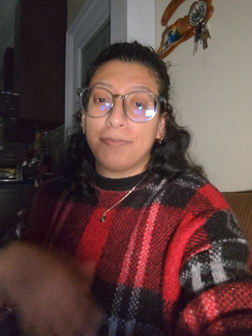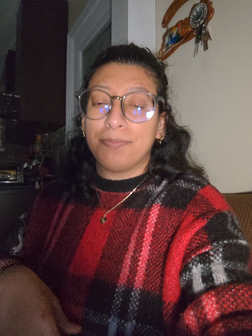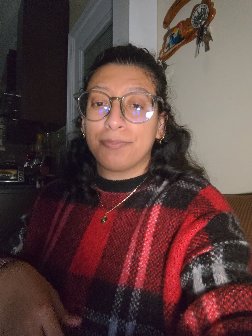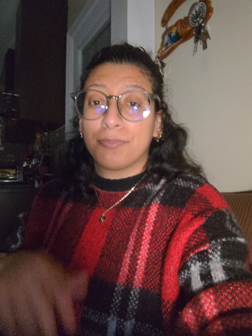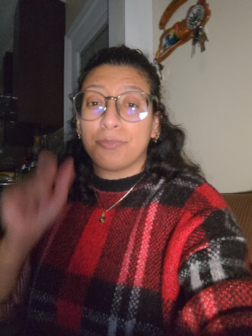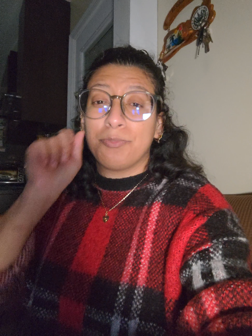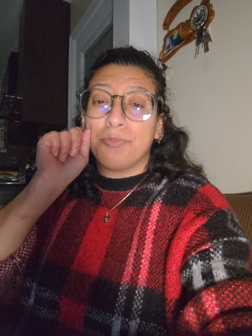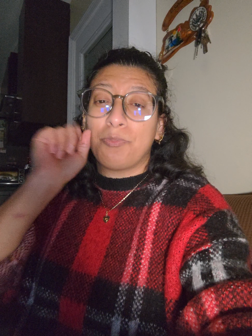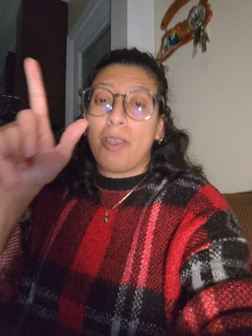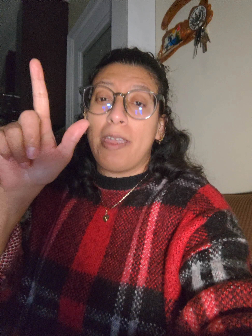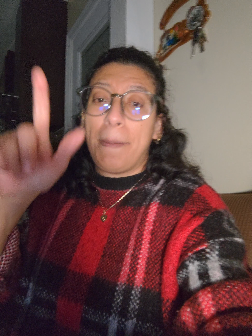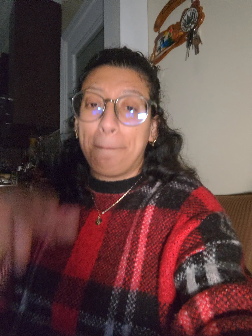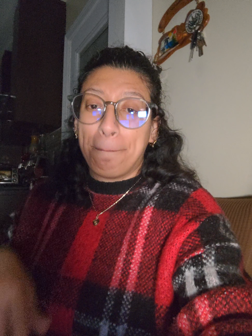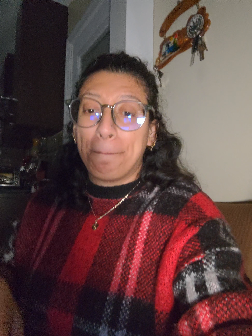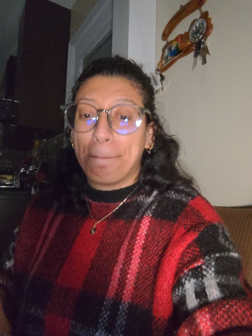wake